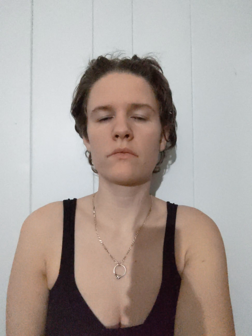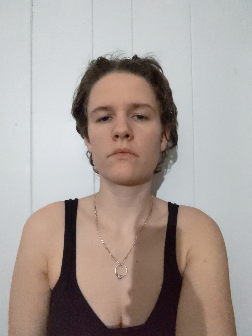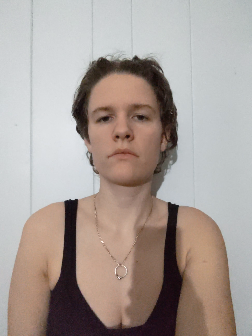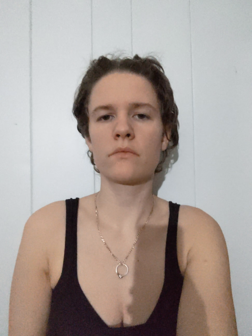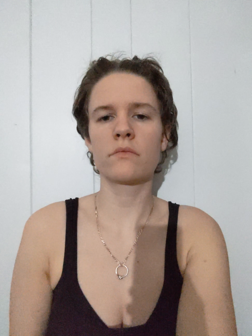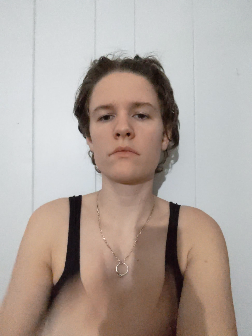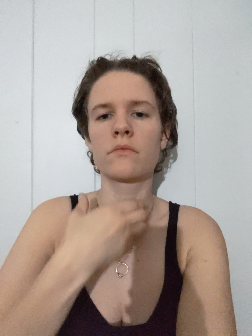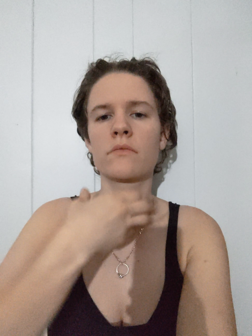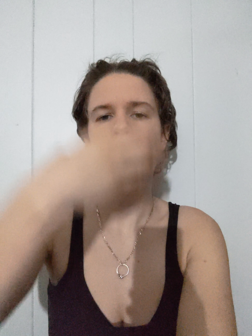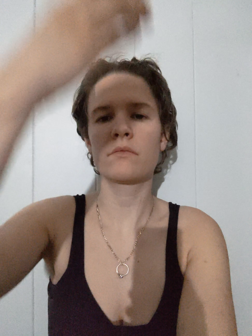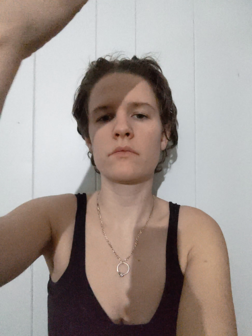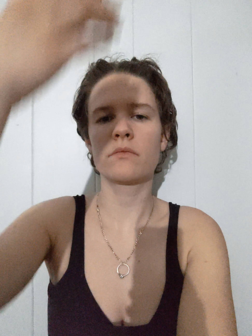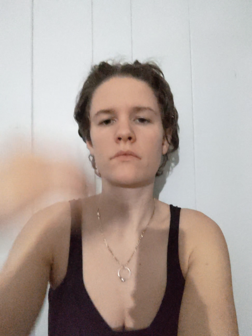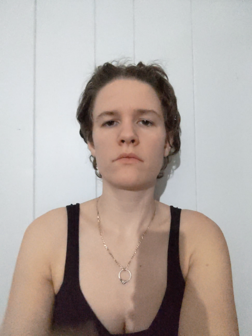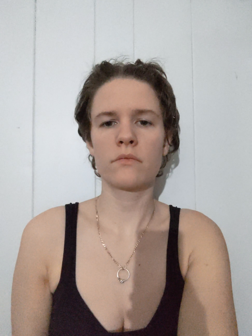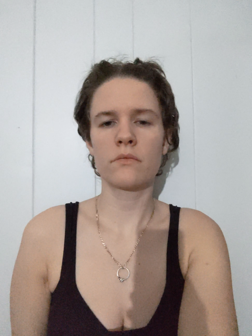giraffe